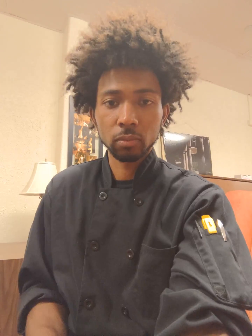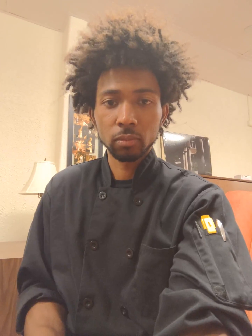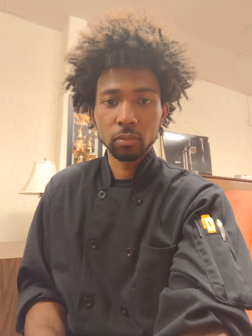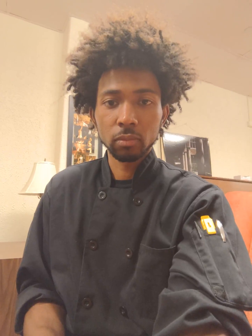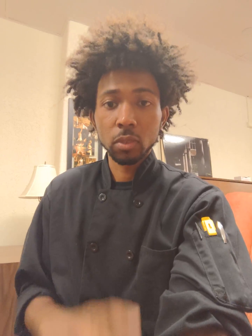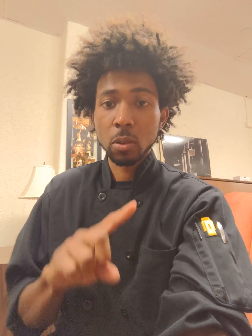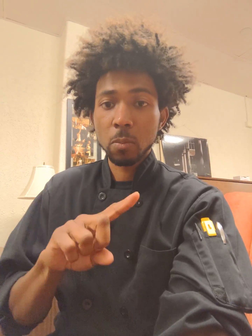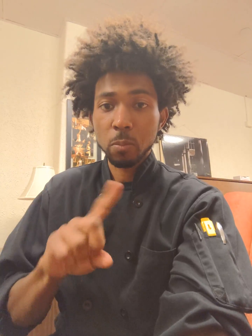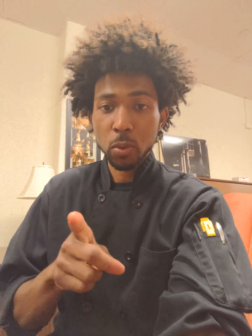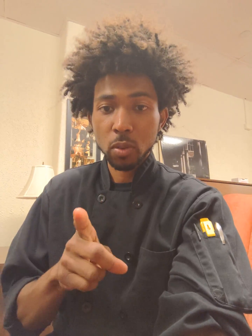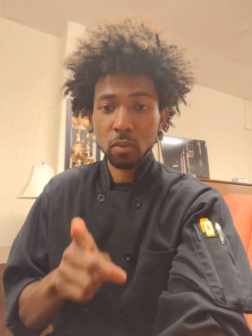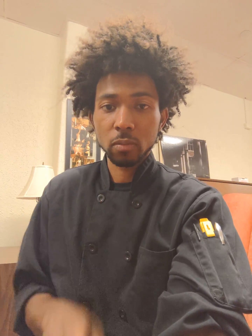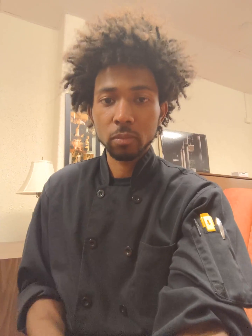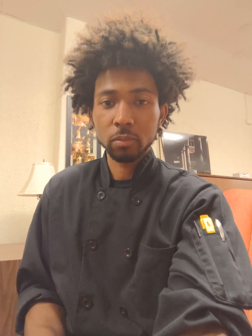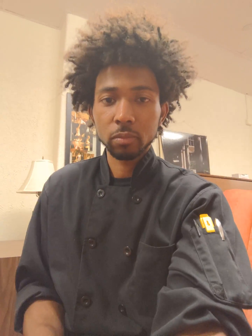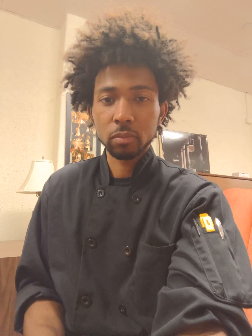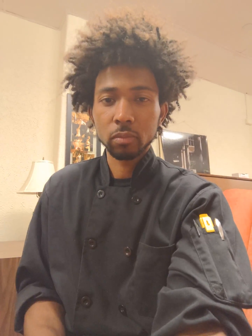but